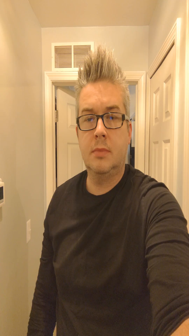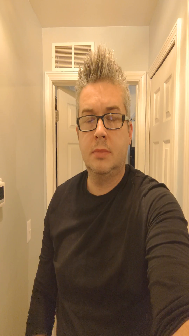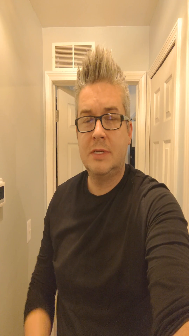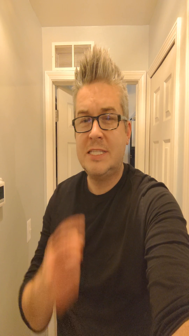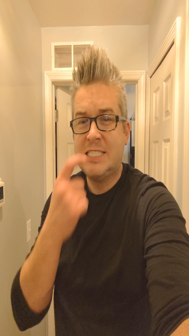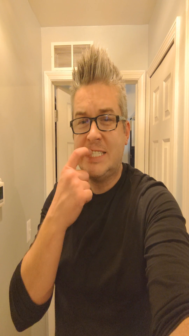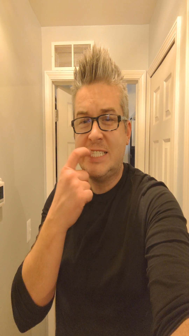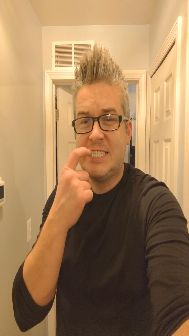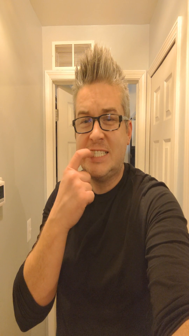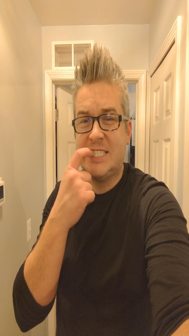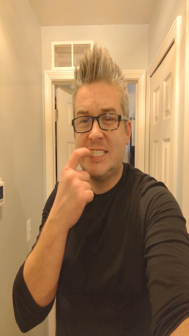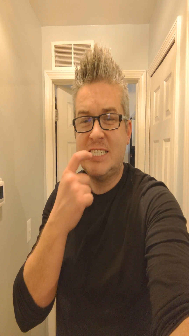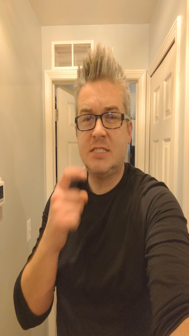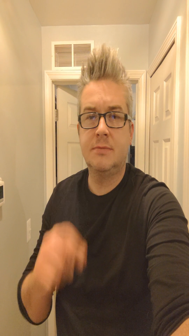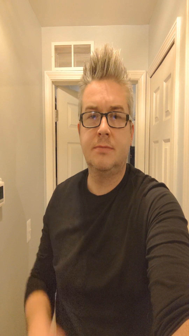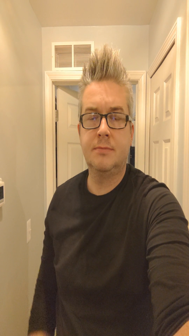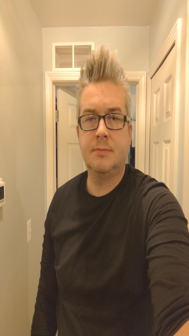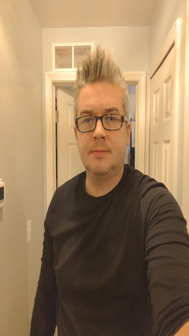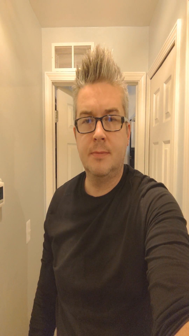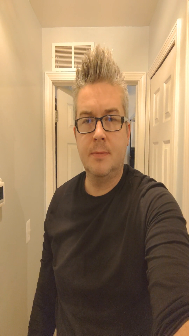window